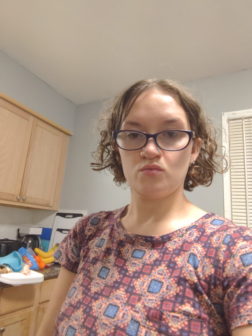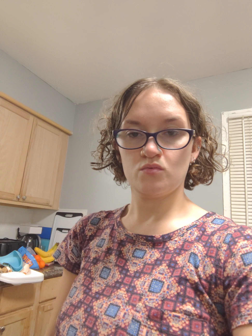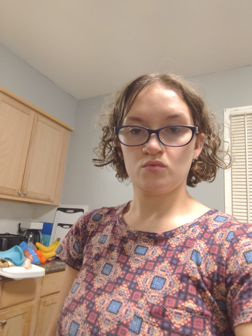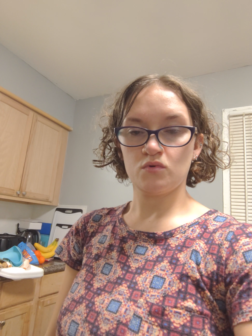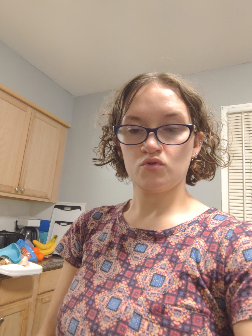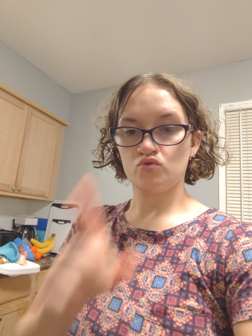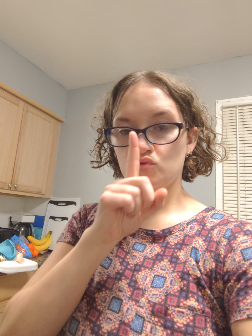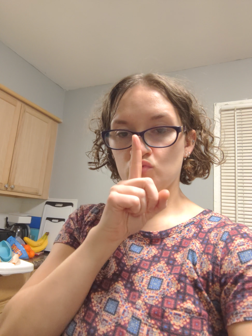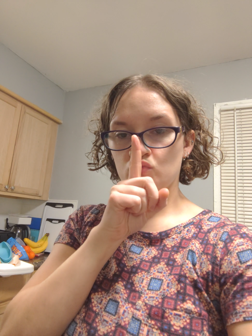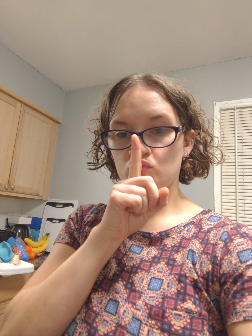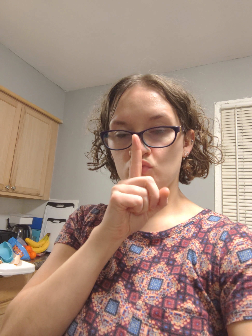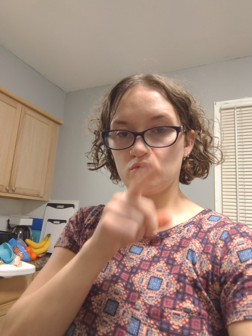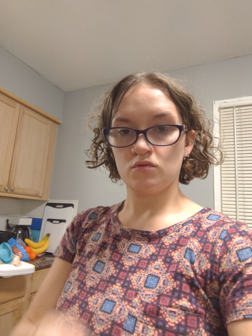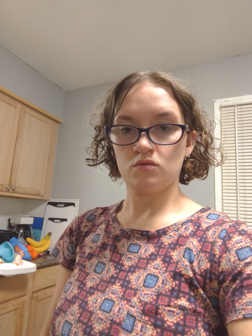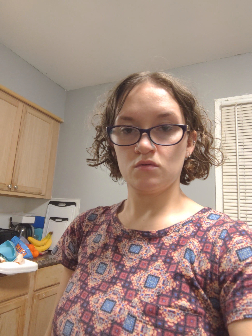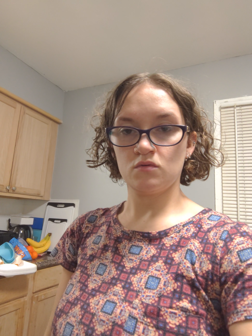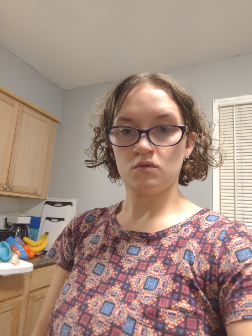shhh